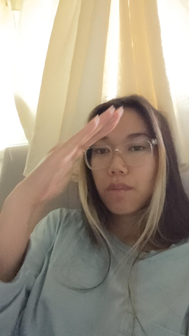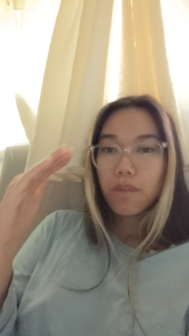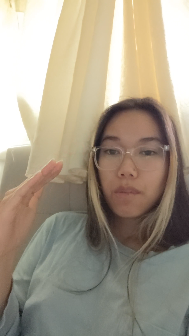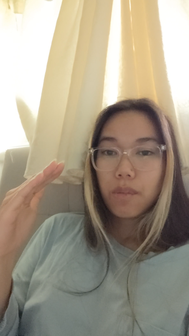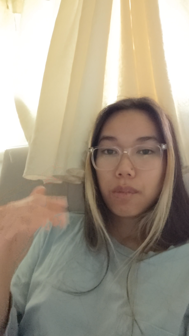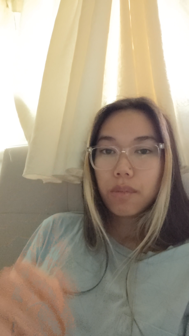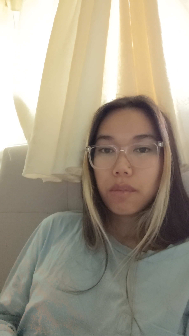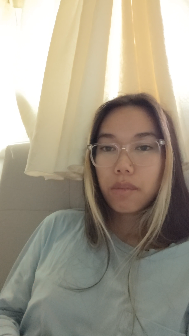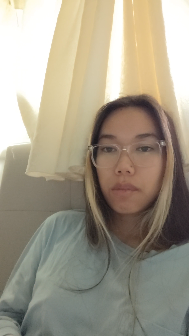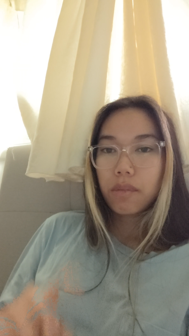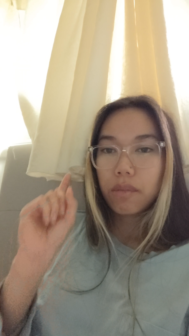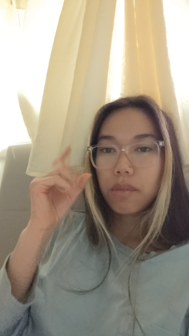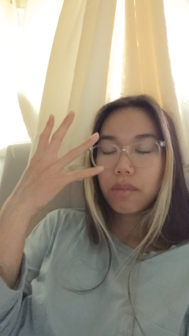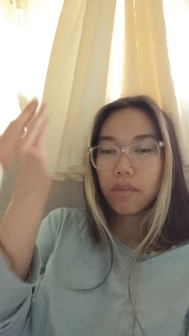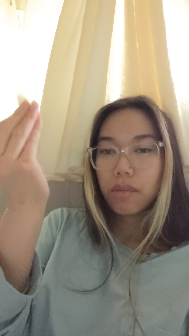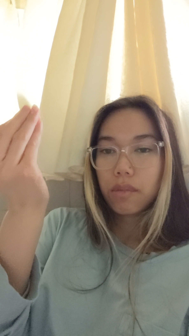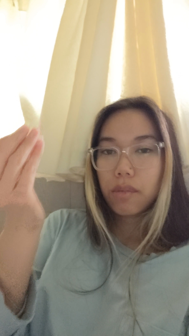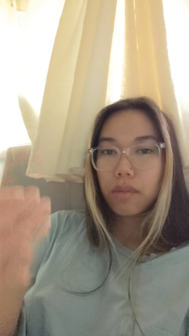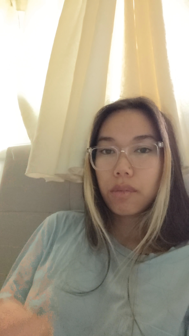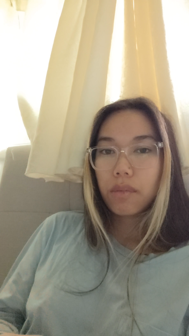going to